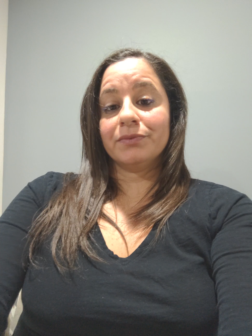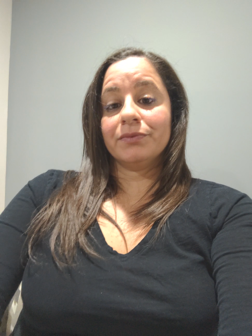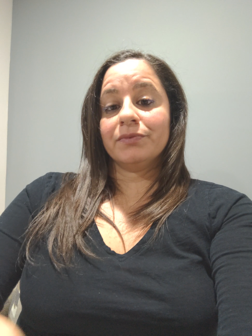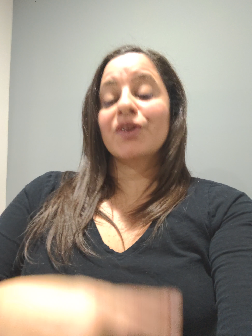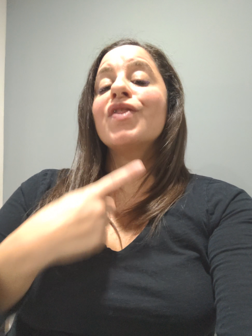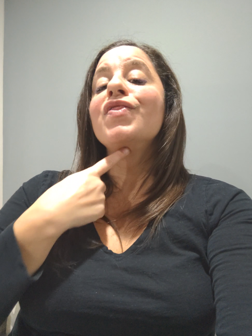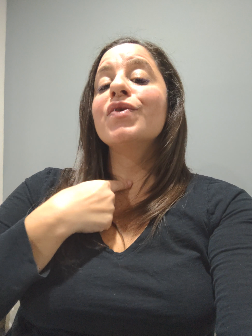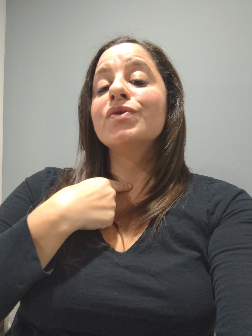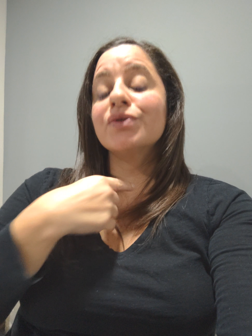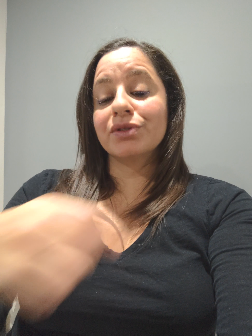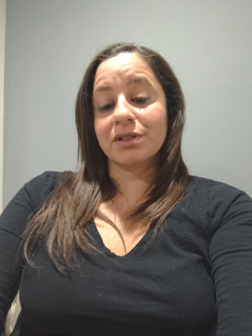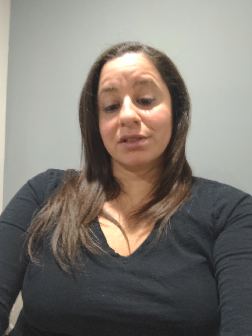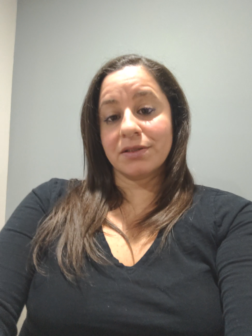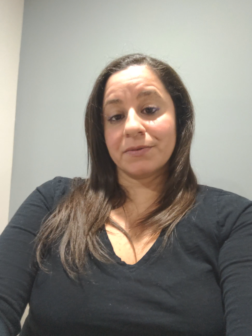thirsty